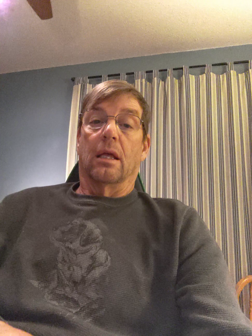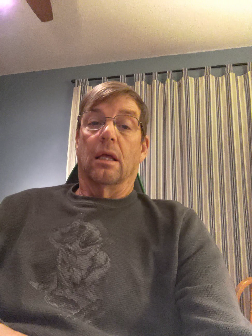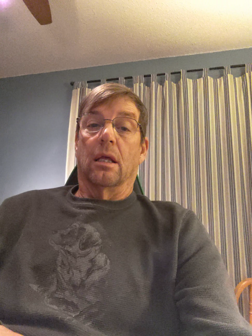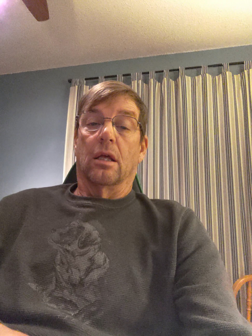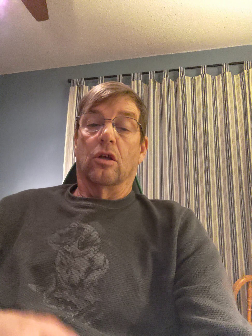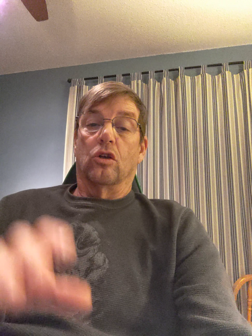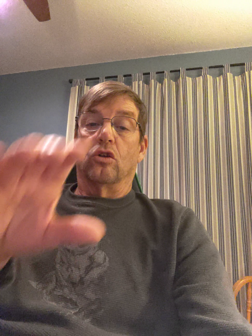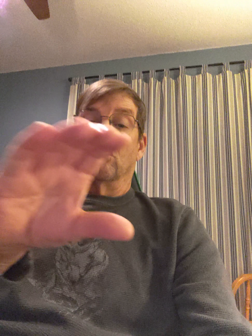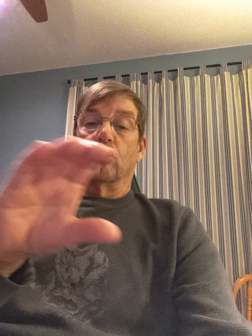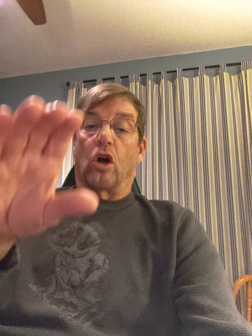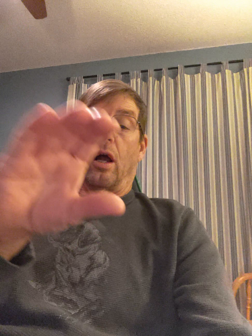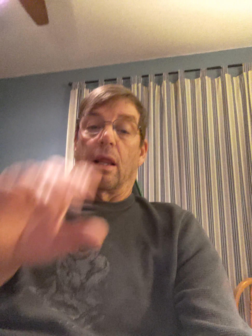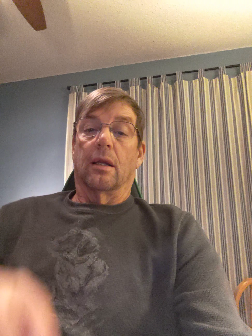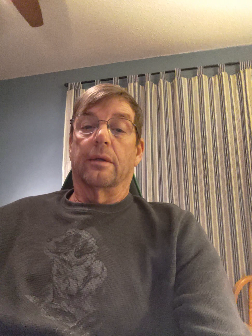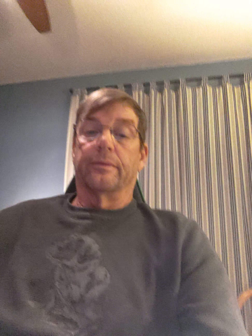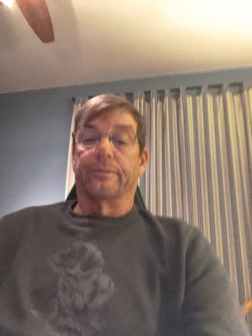chocolate